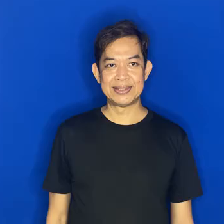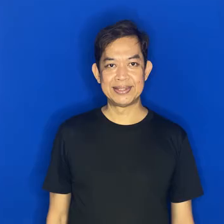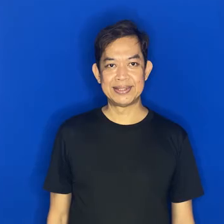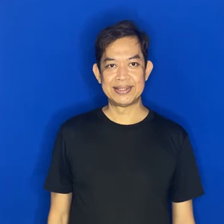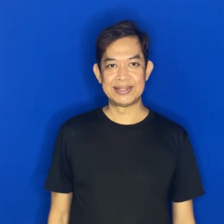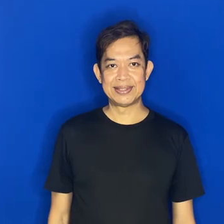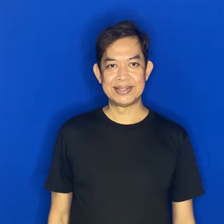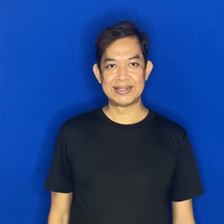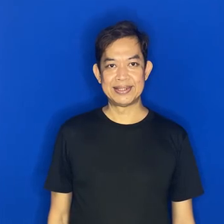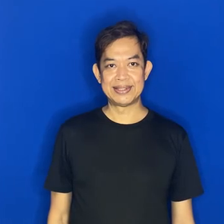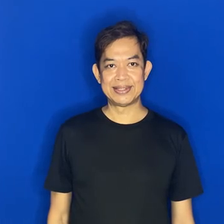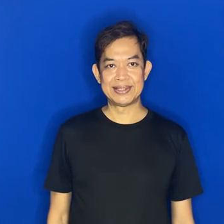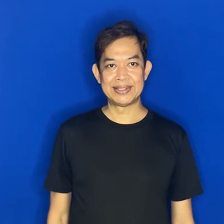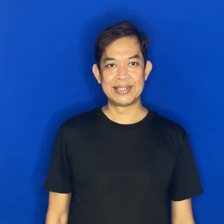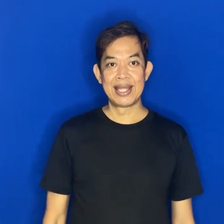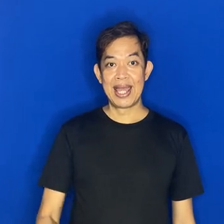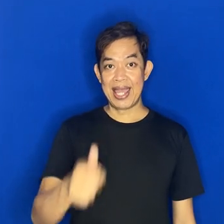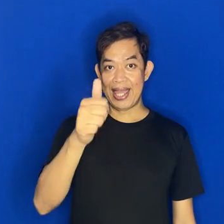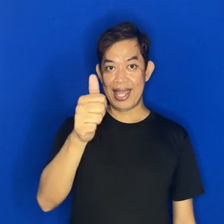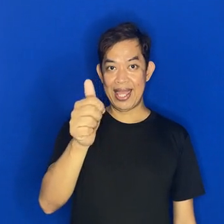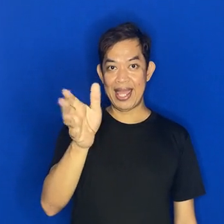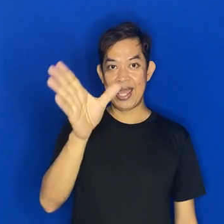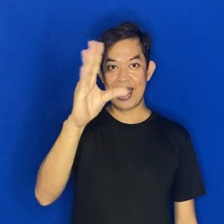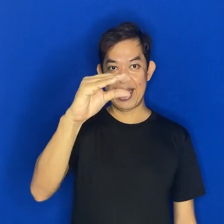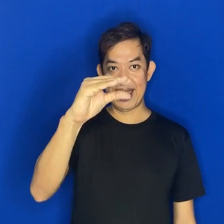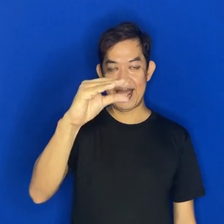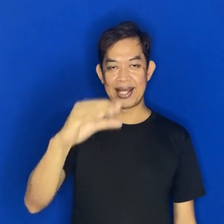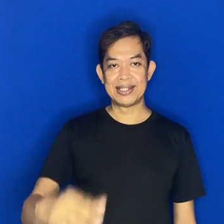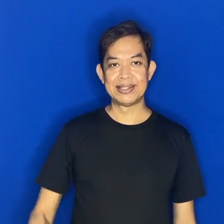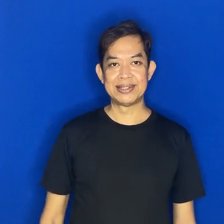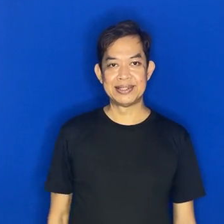good afternoon